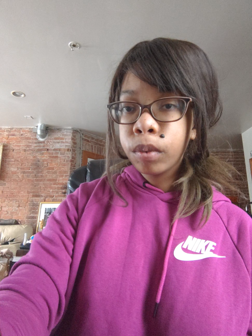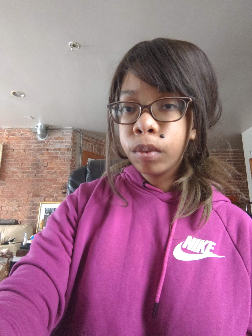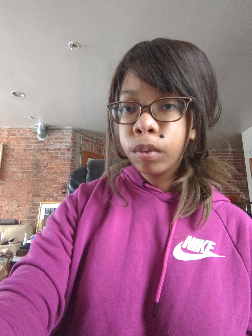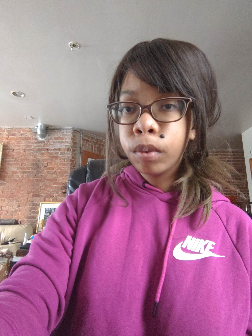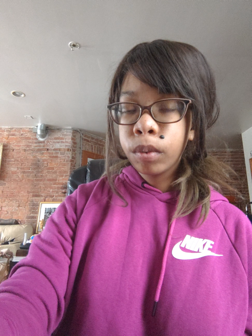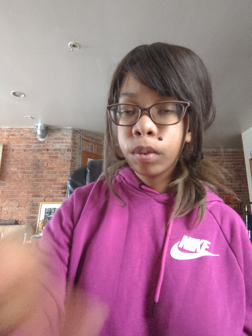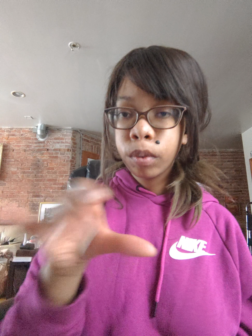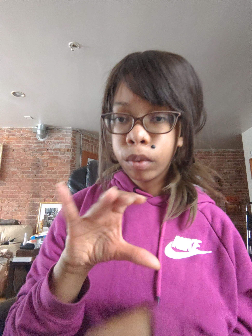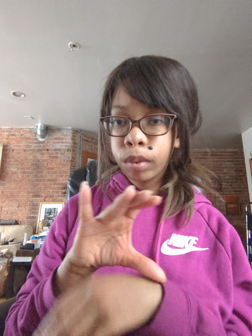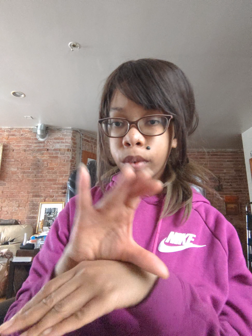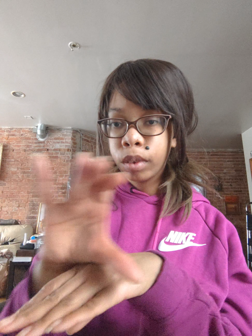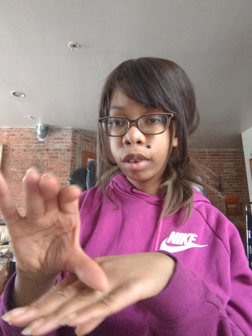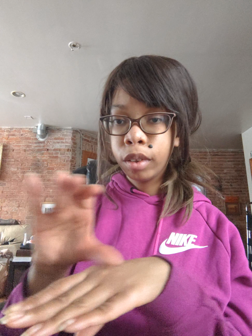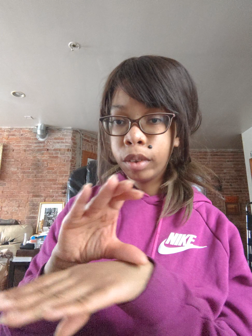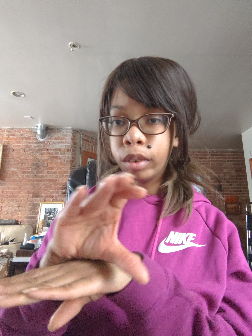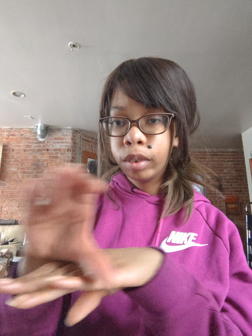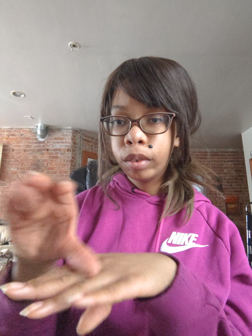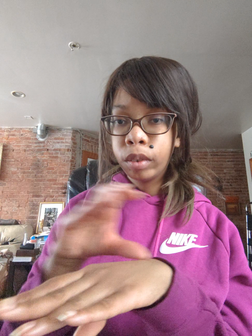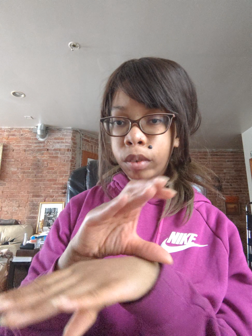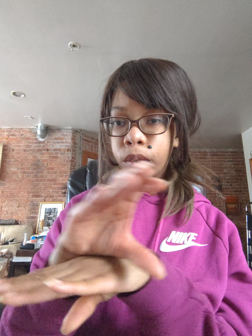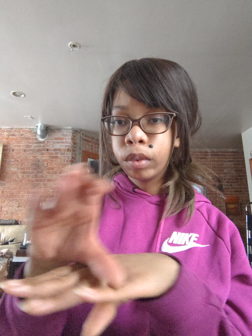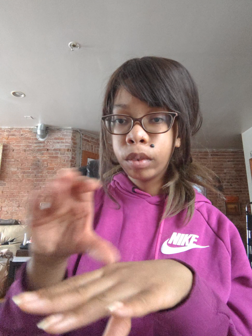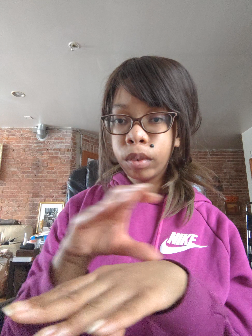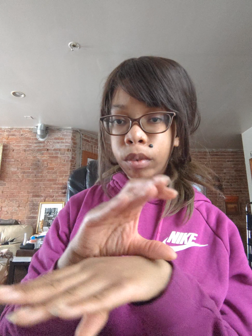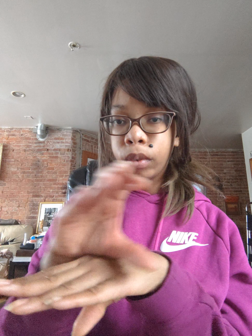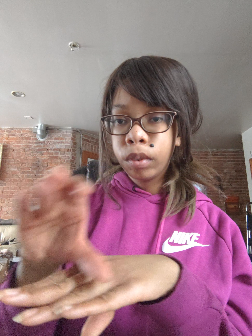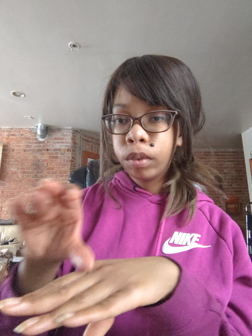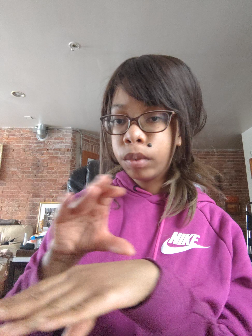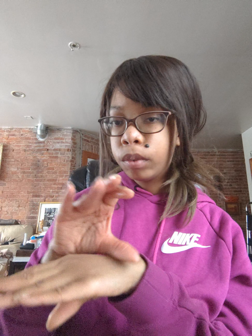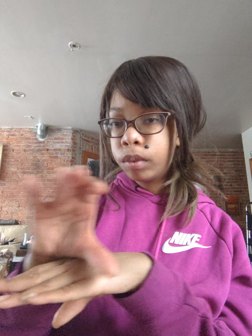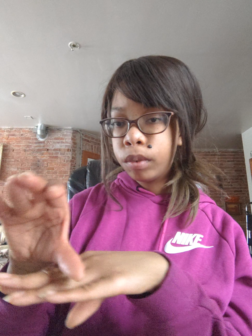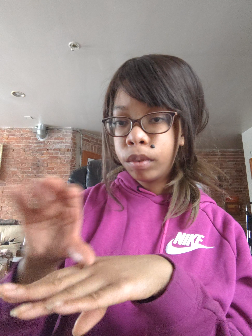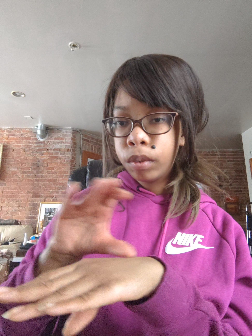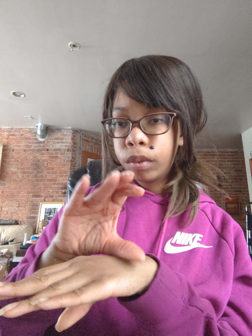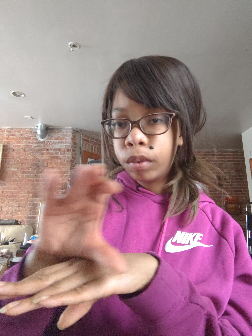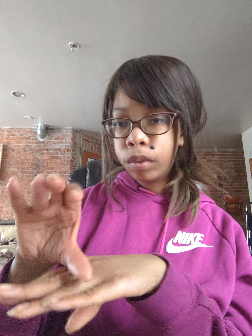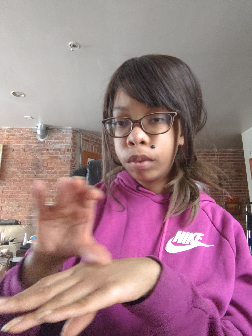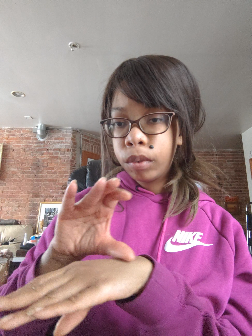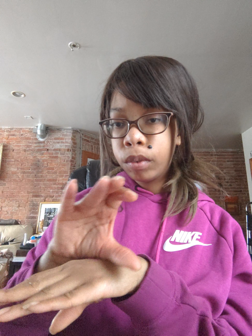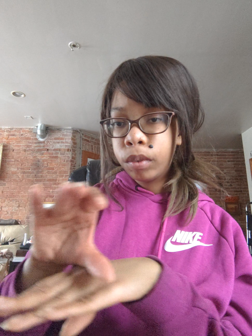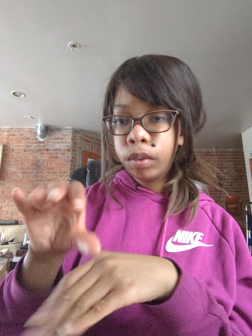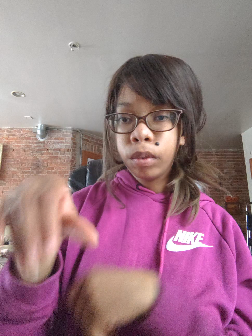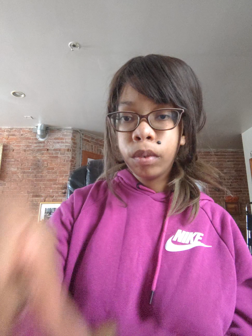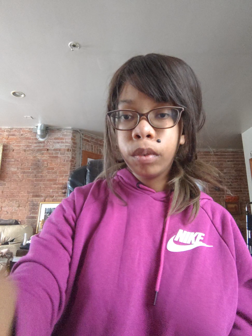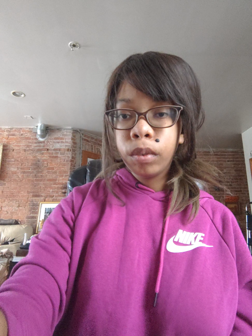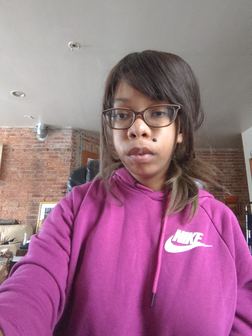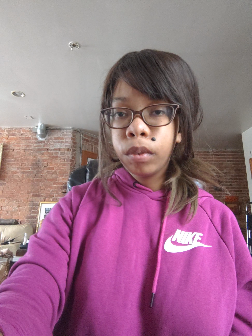chocolate